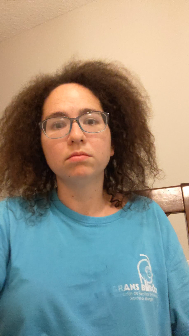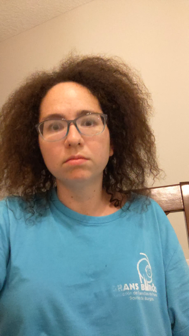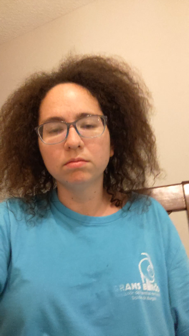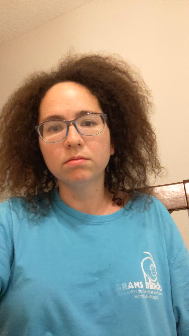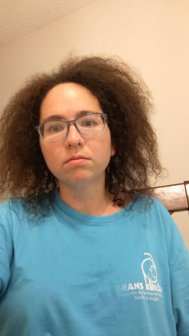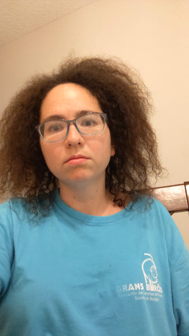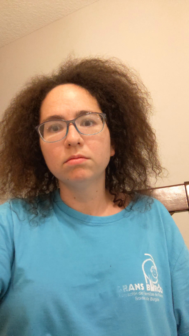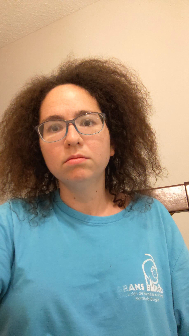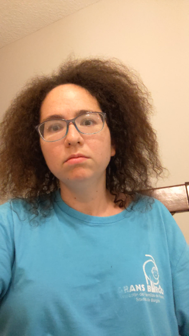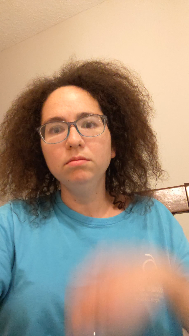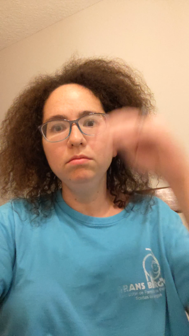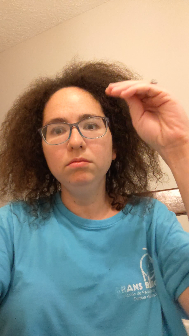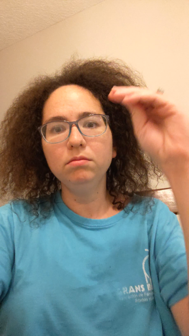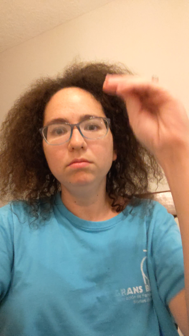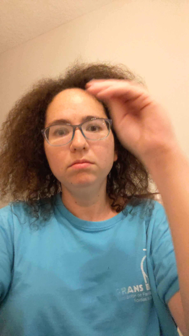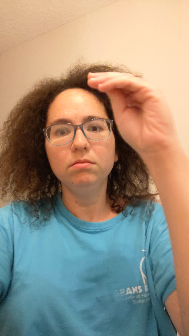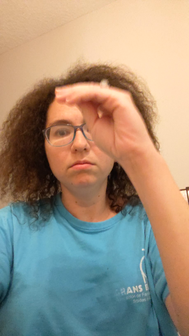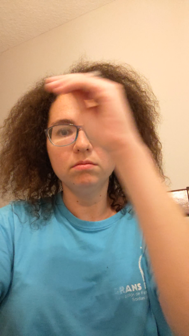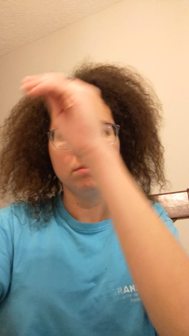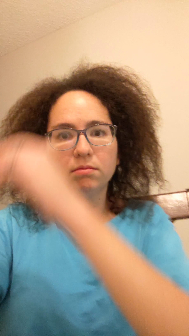dinosaur